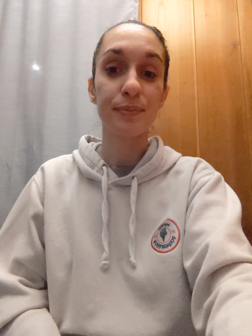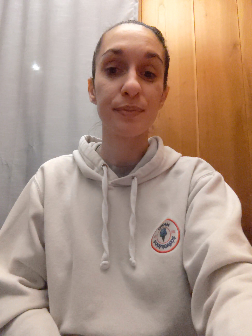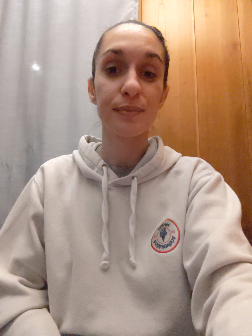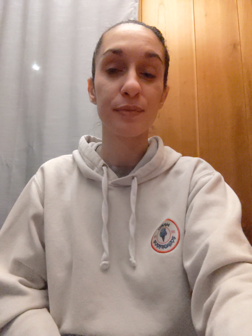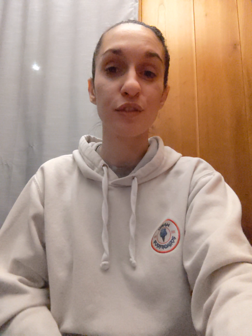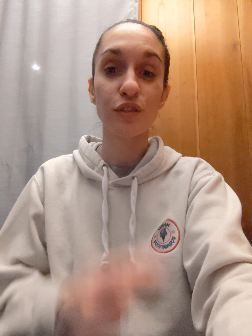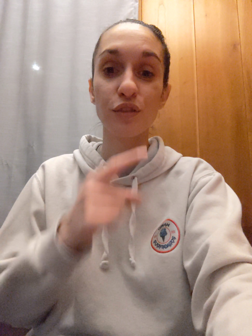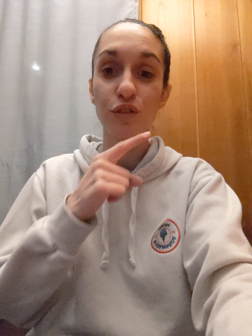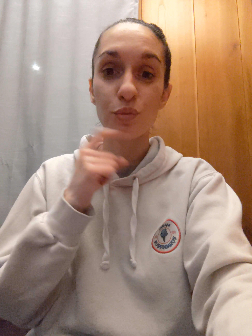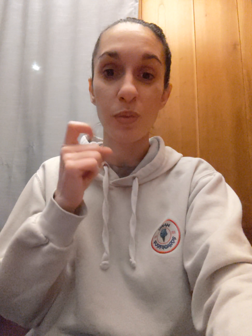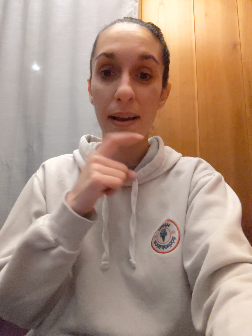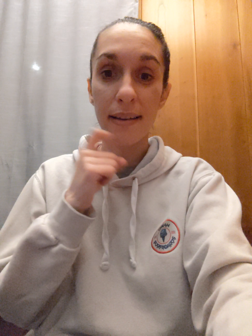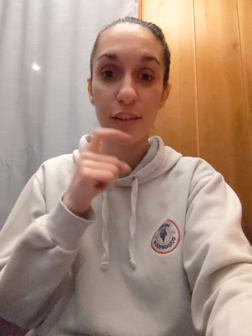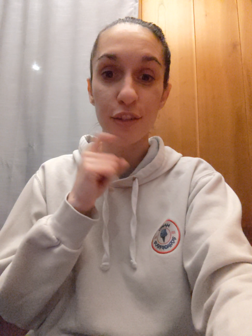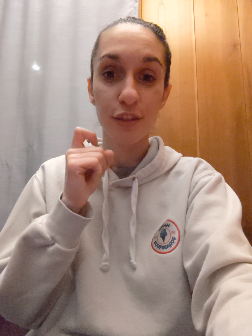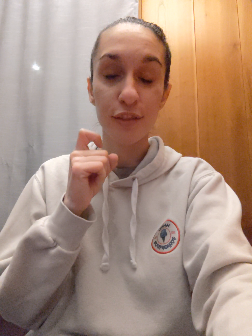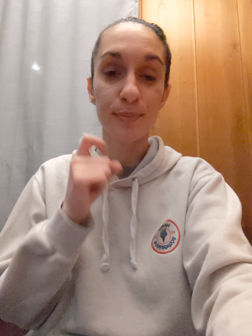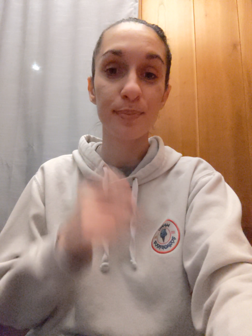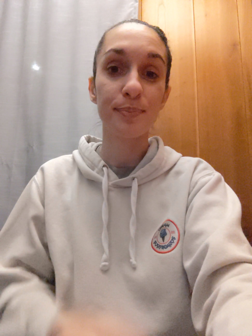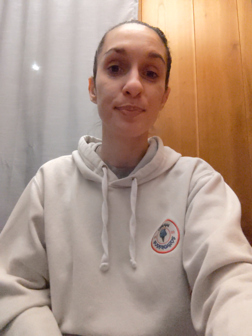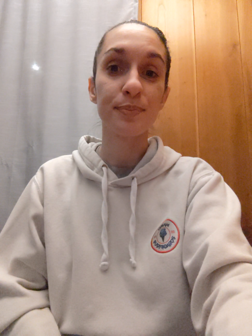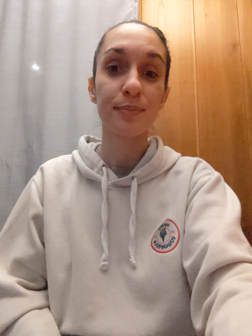dryer